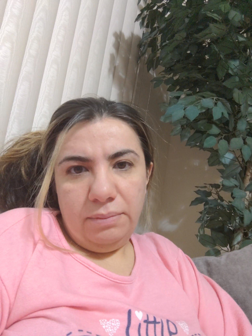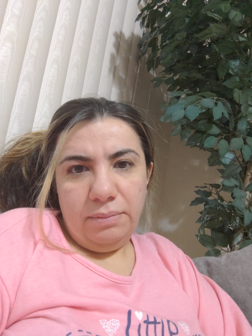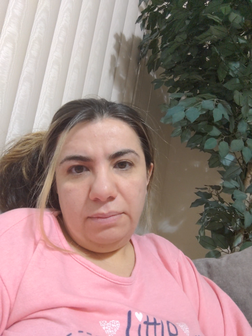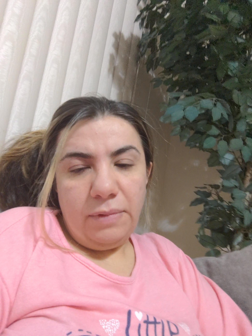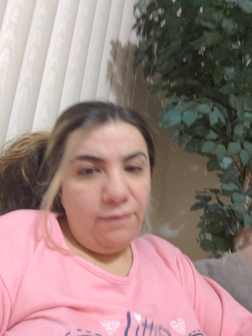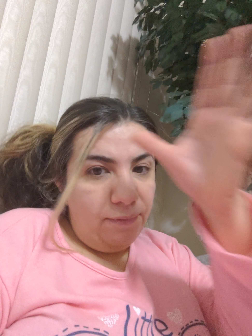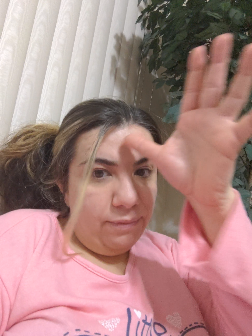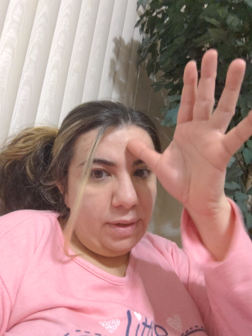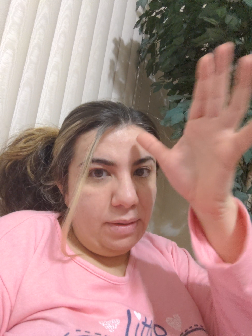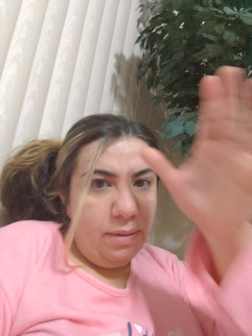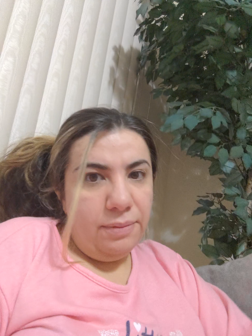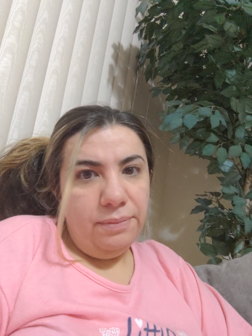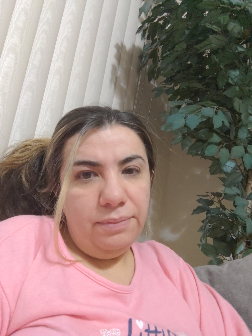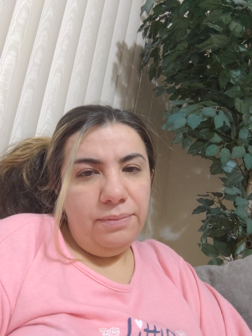dad